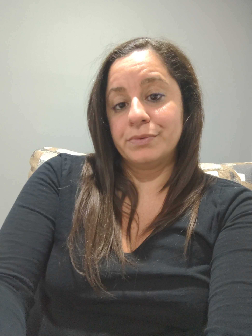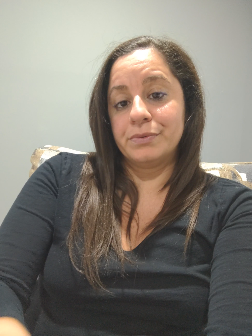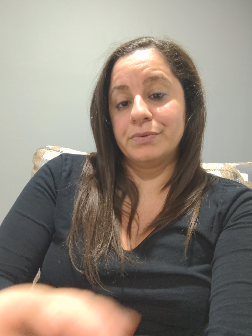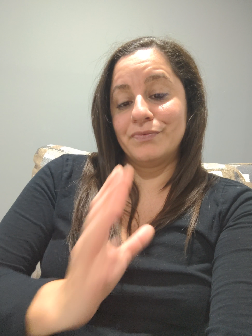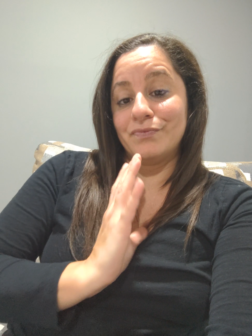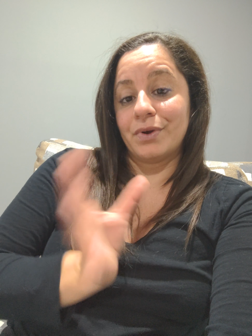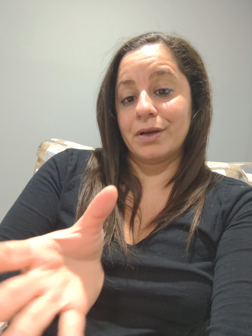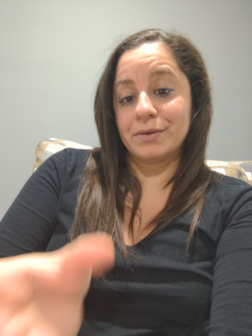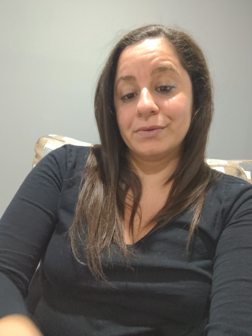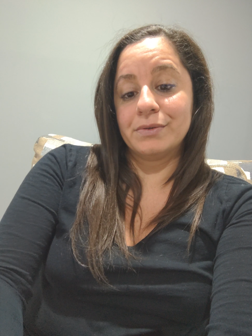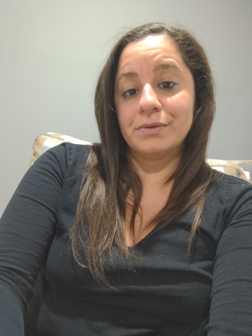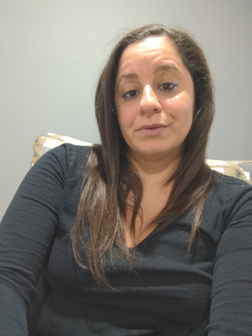fine